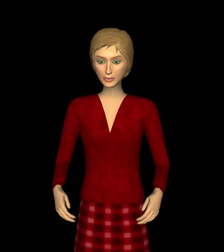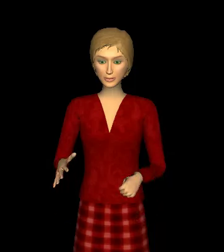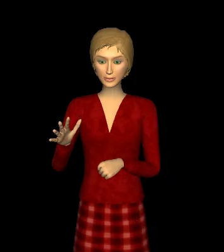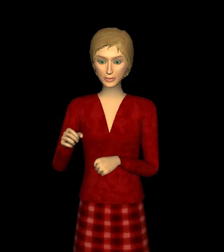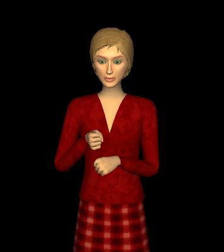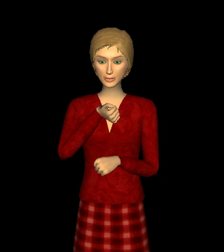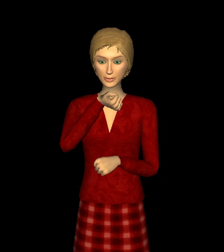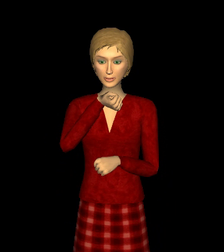يربح